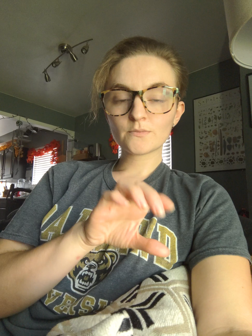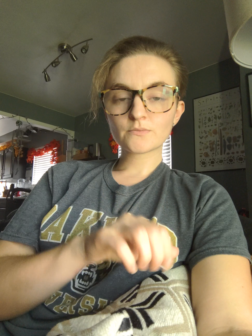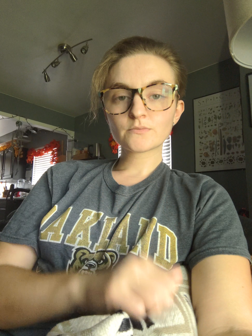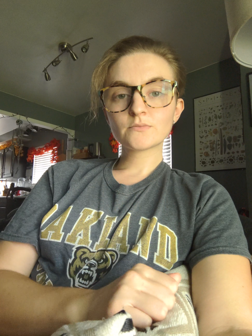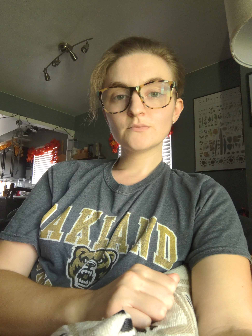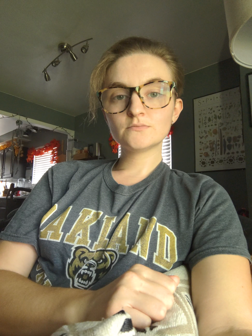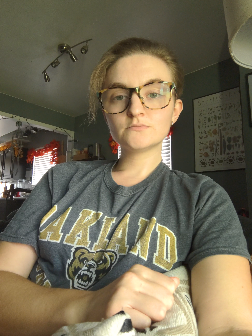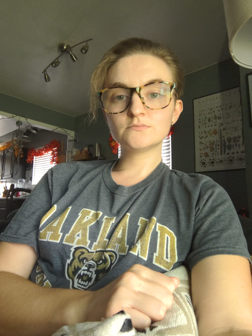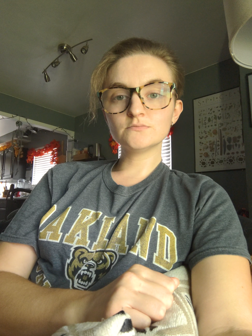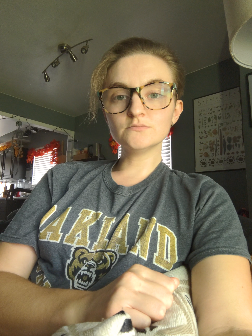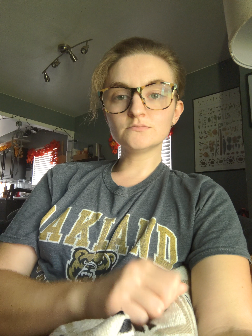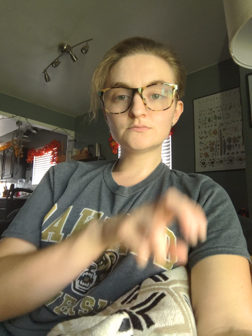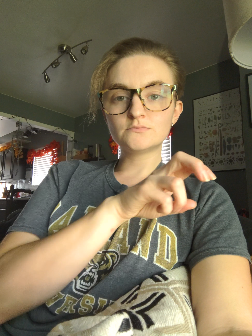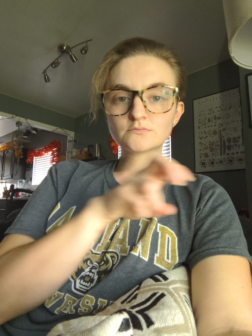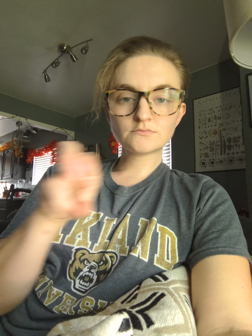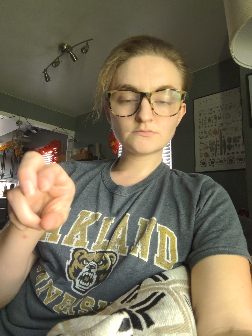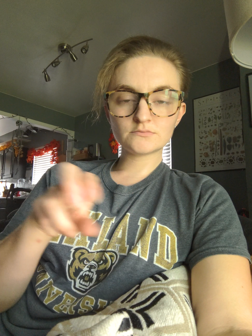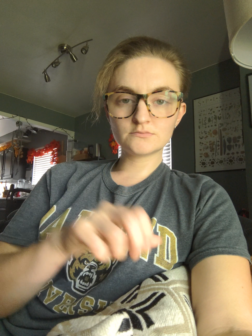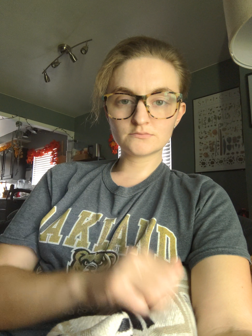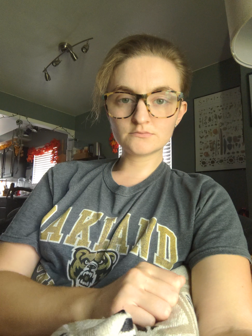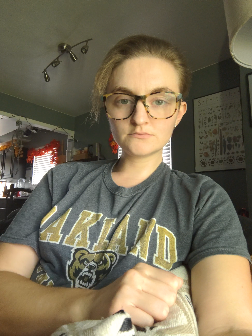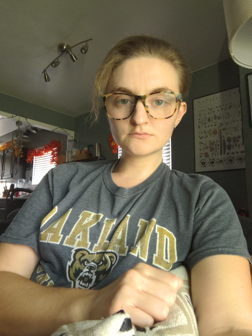couch